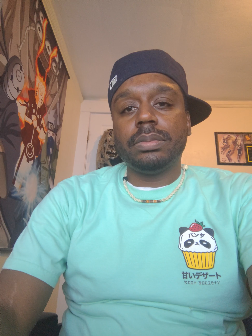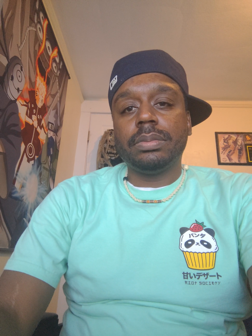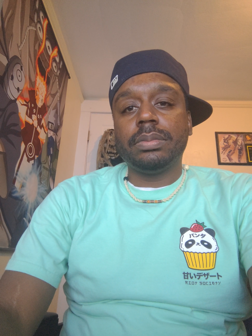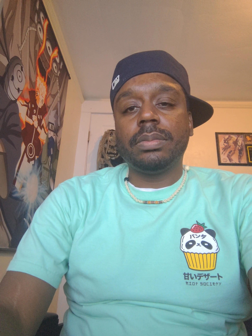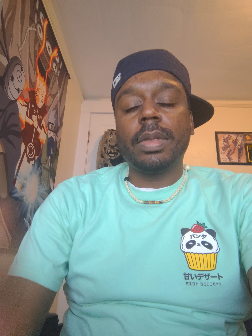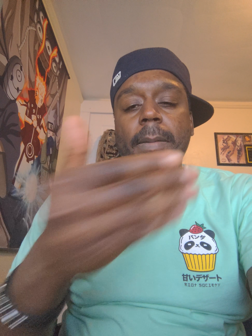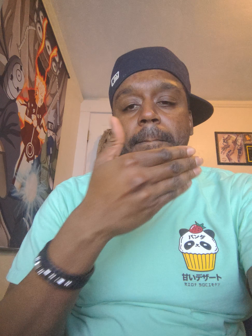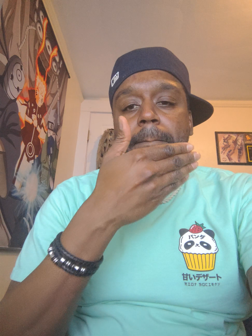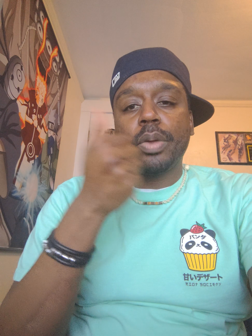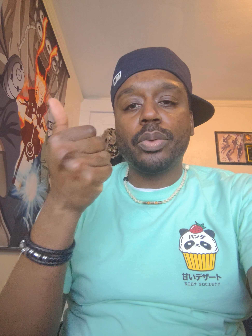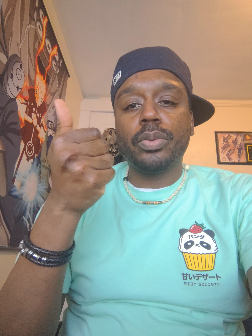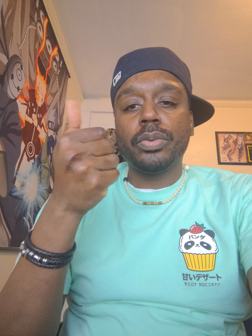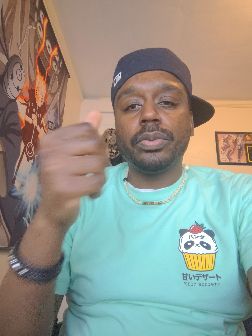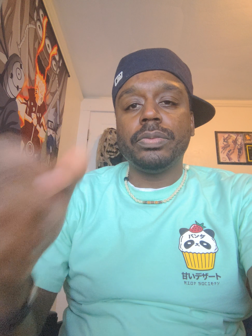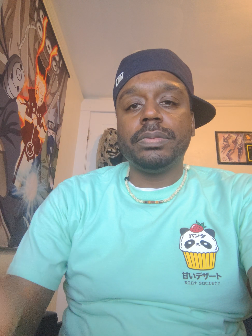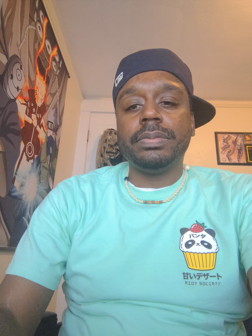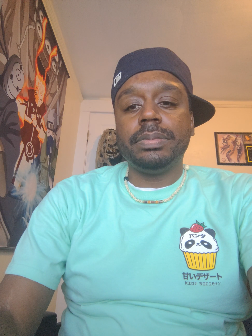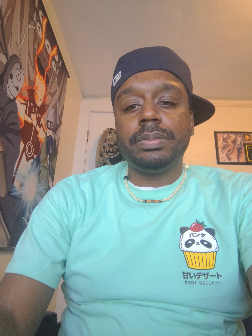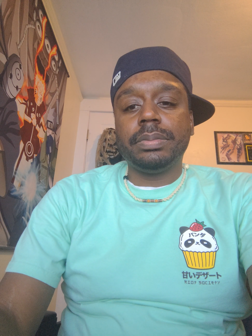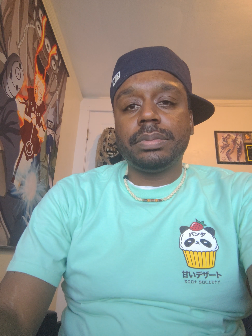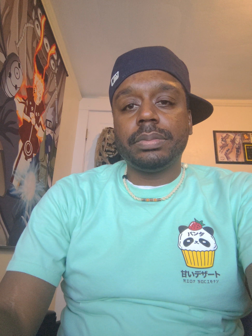better